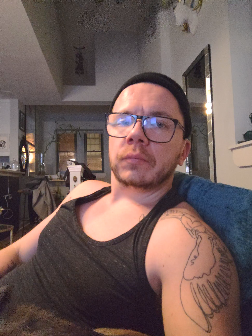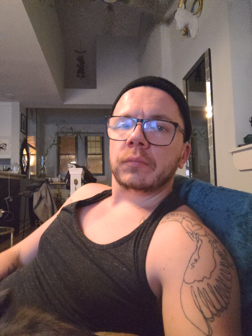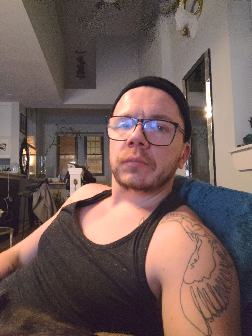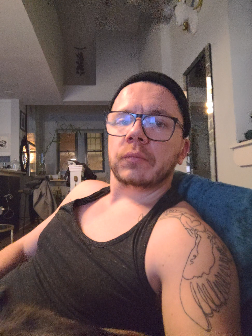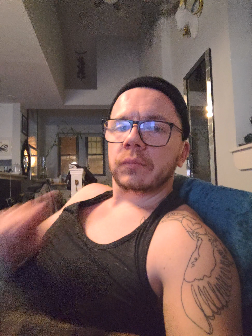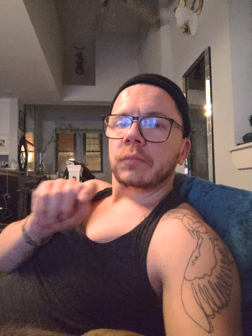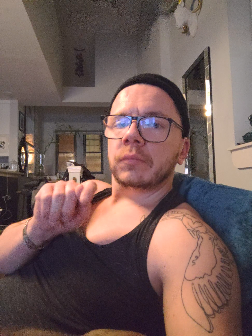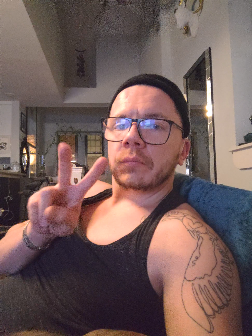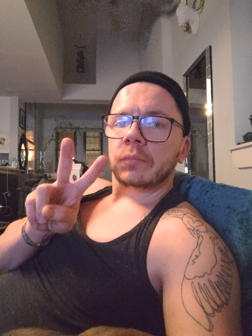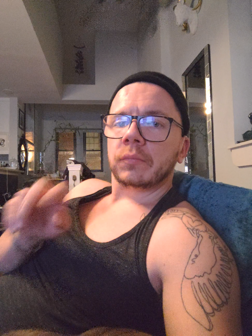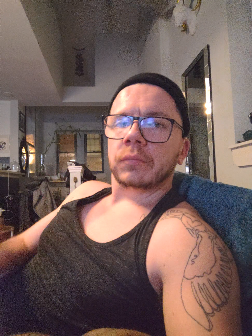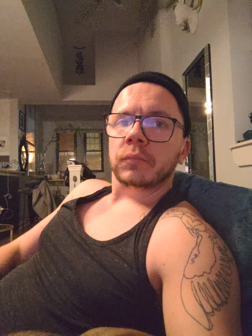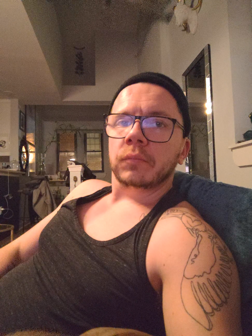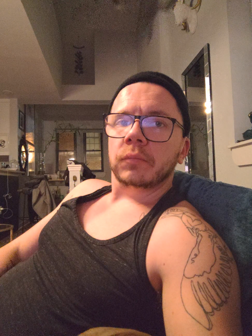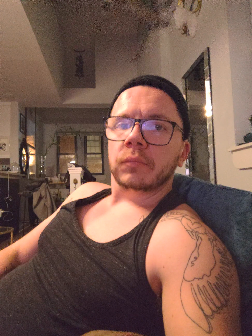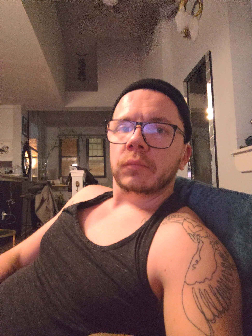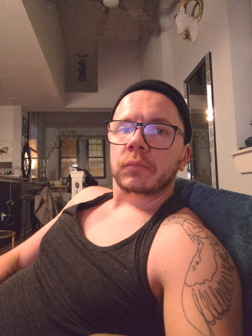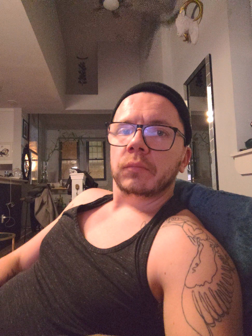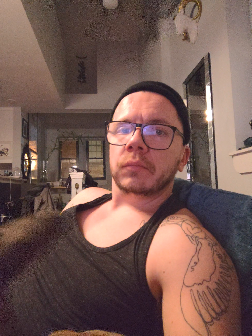TV